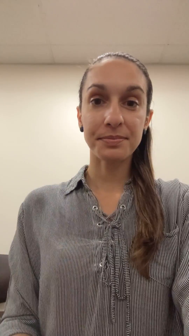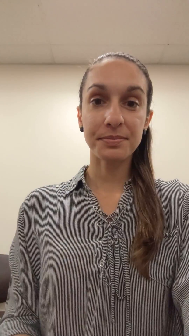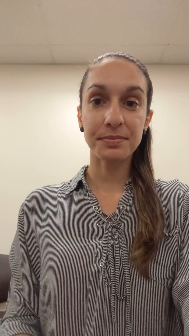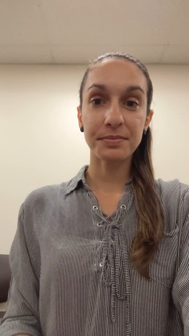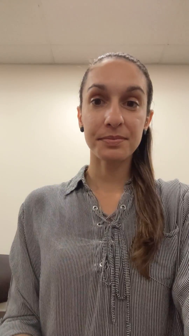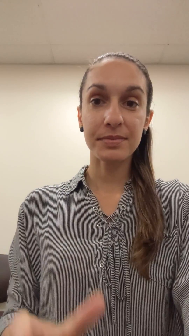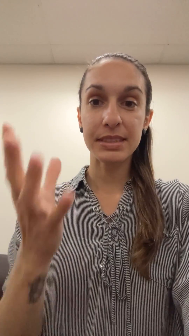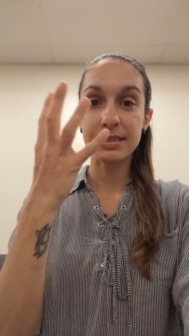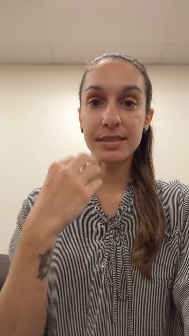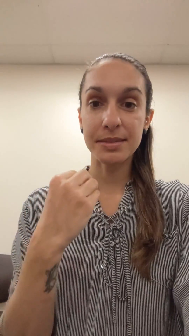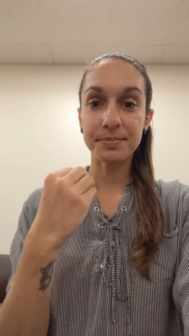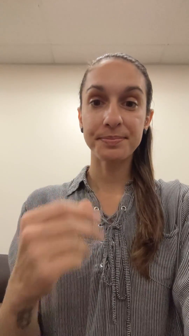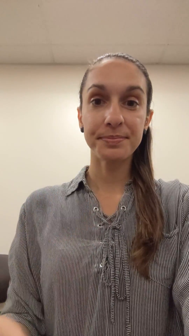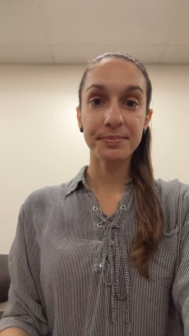asleep